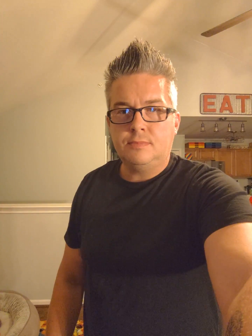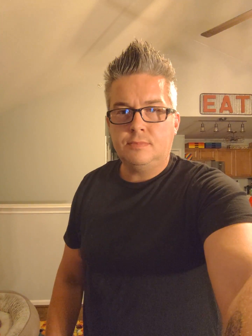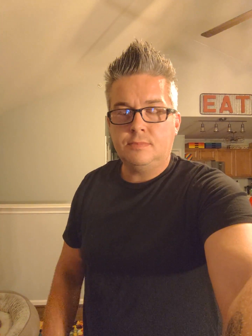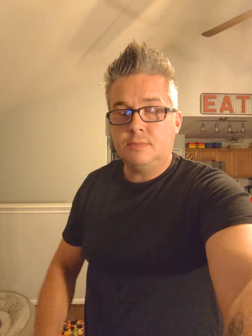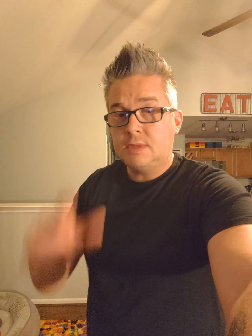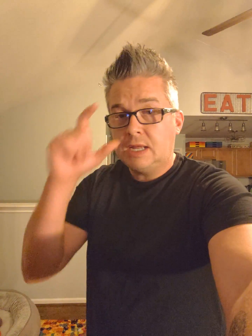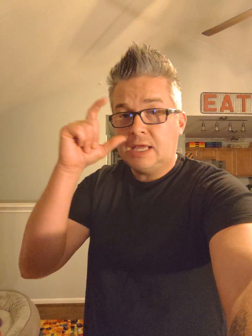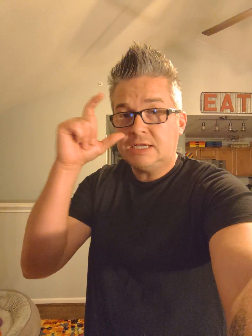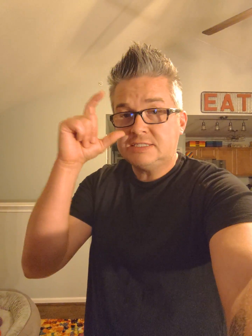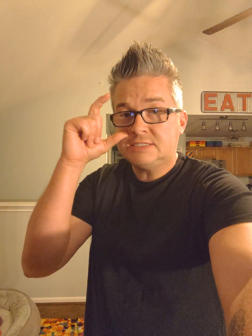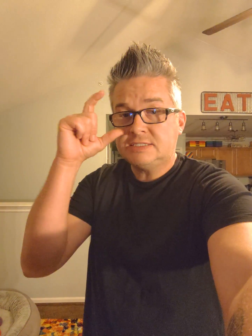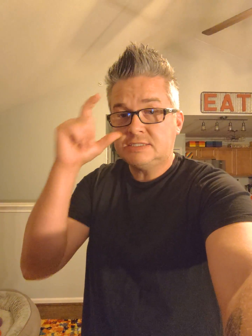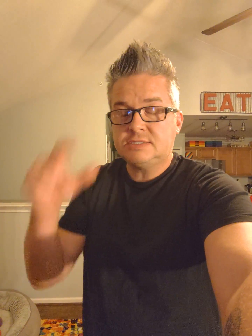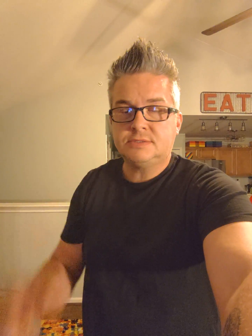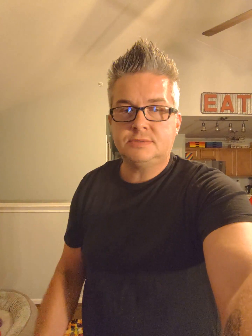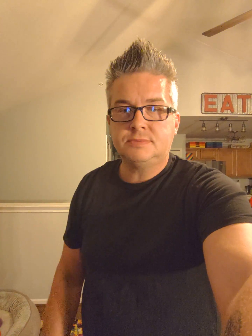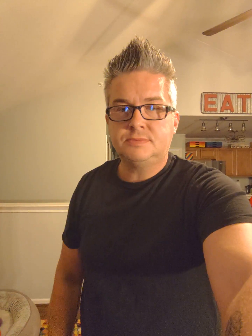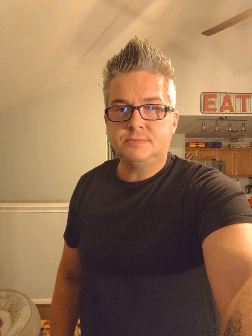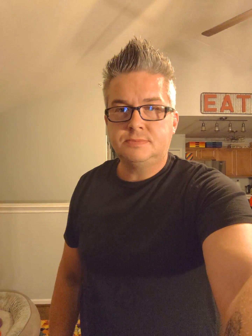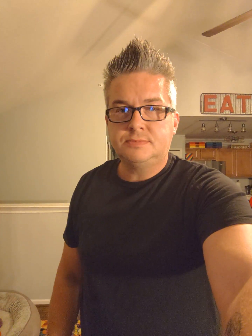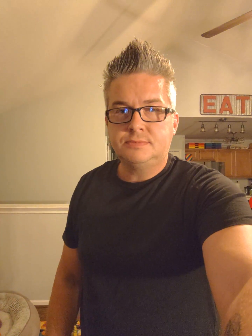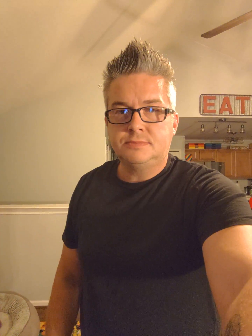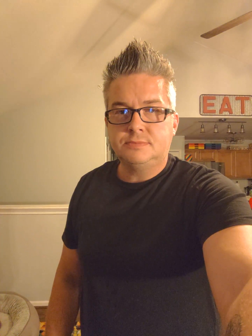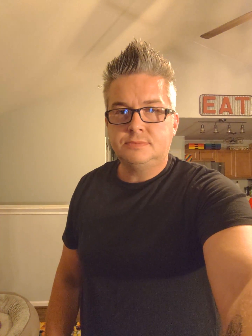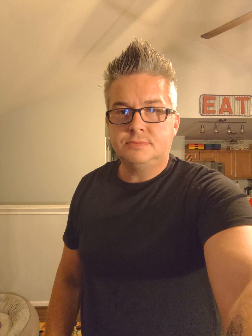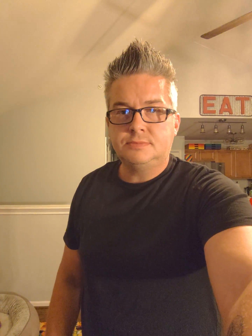glasses